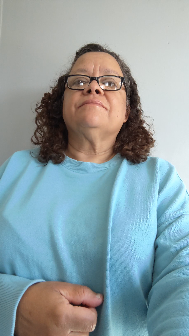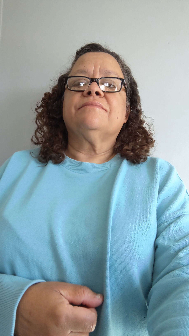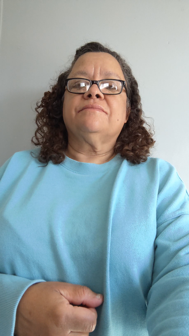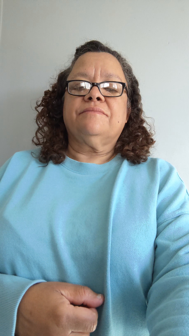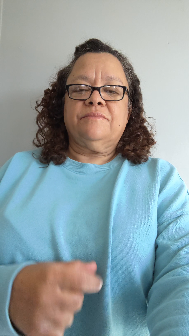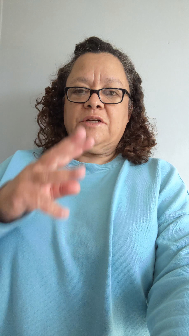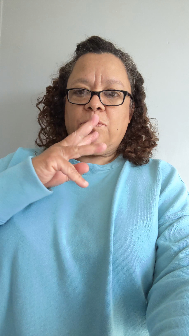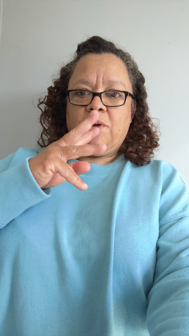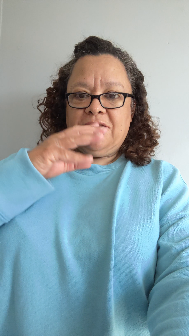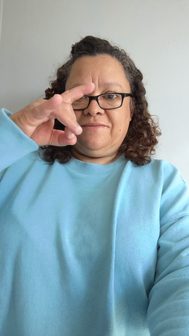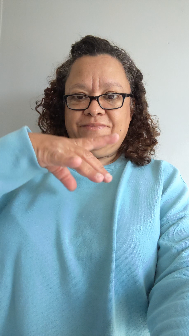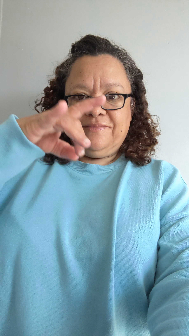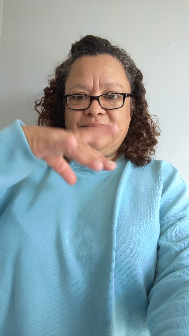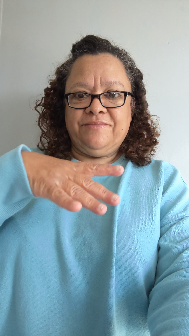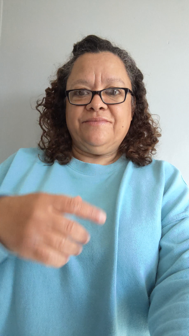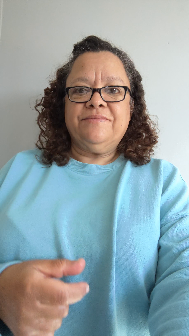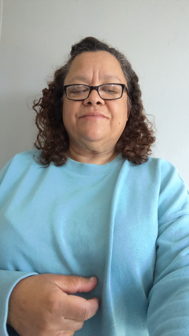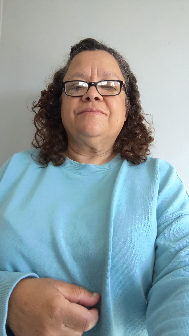melon